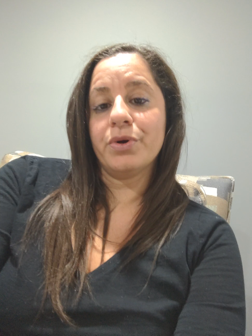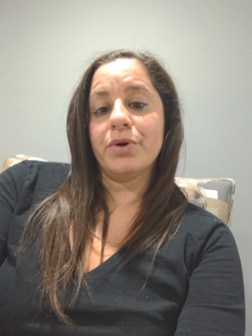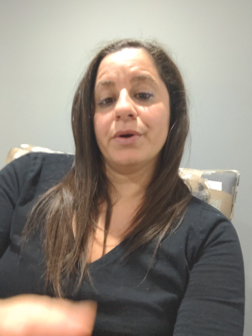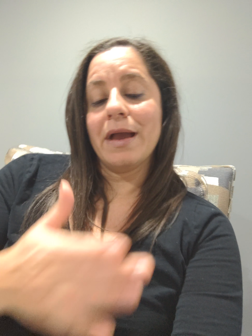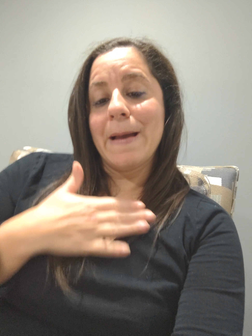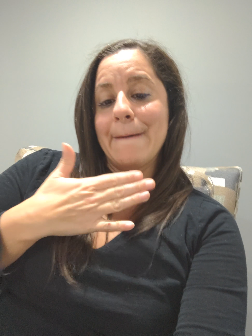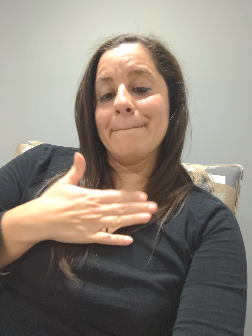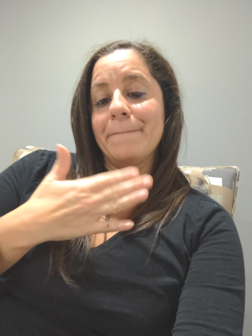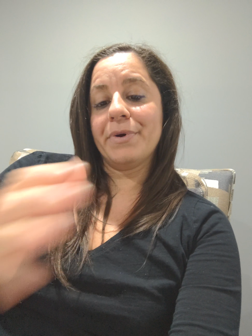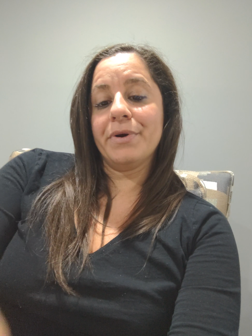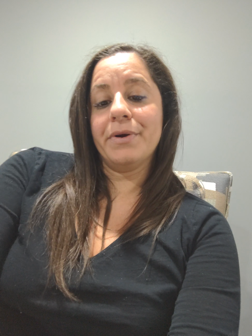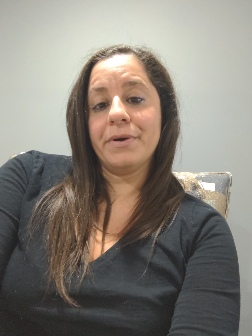happy